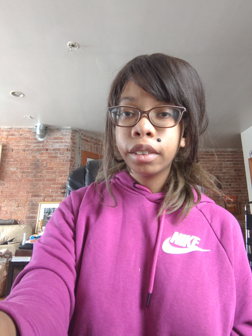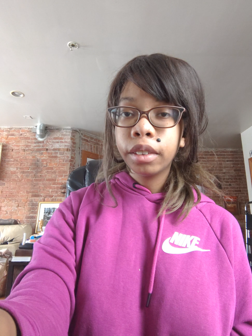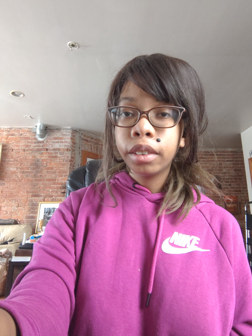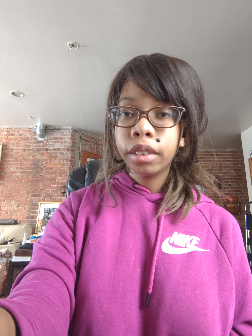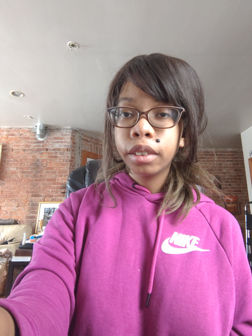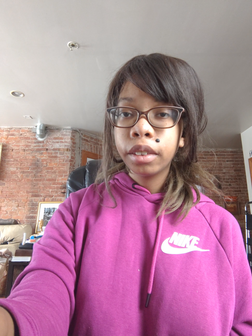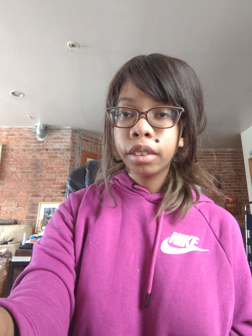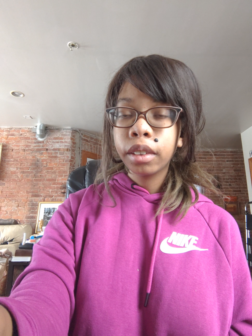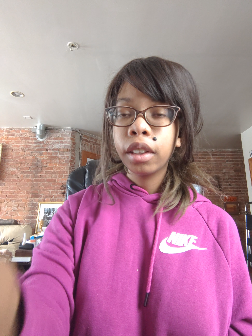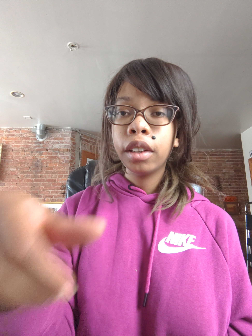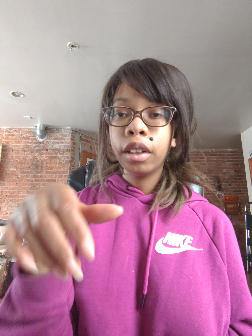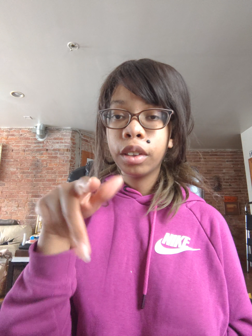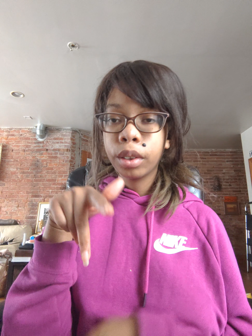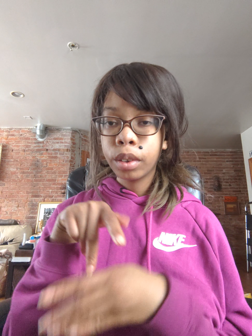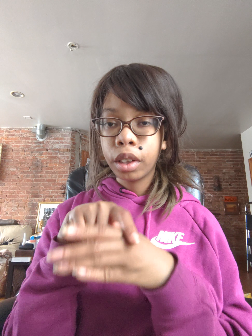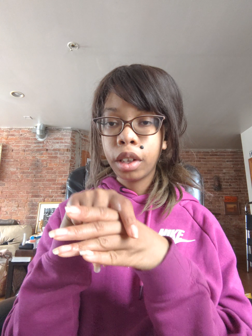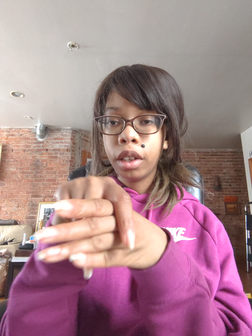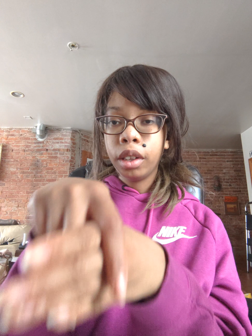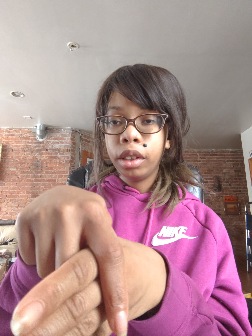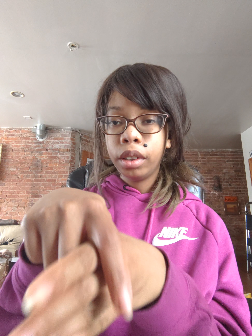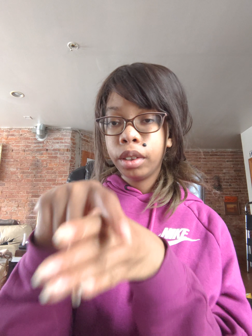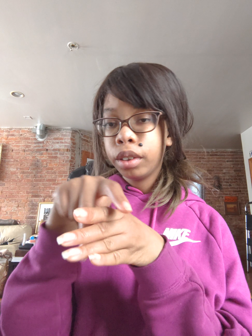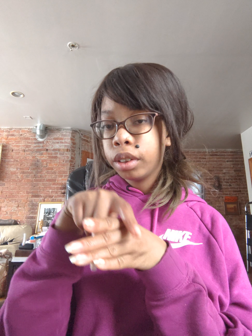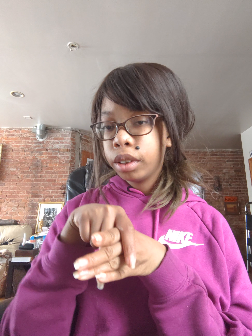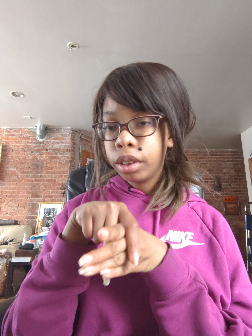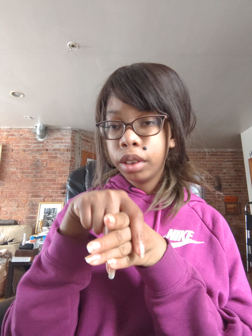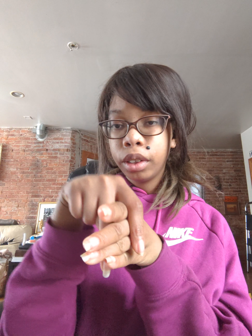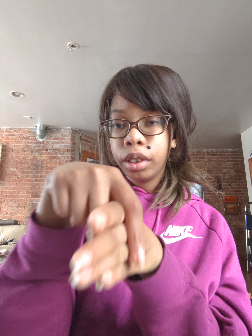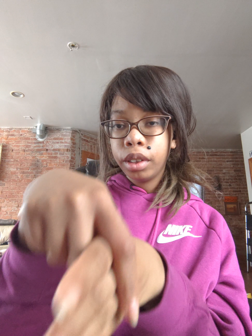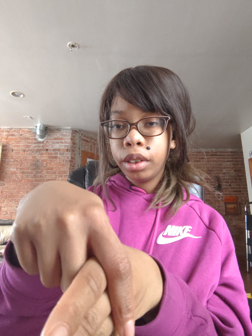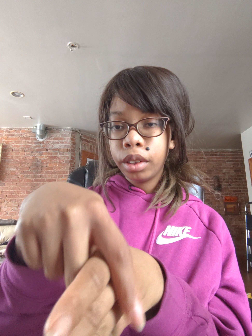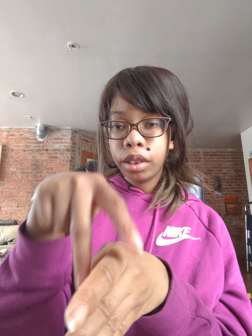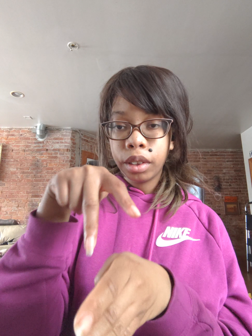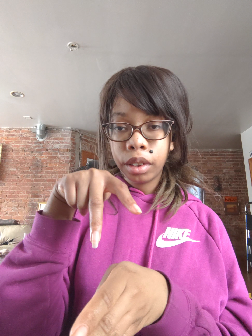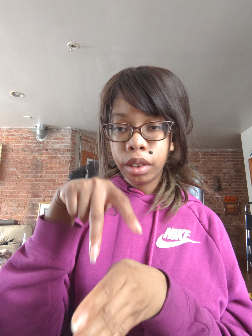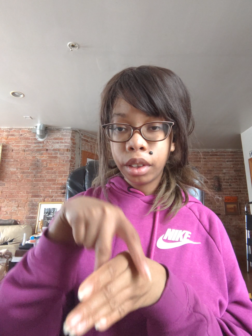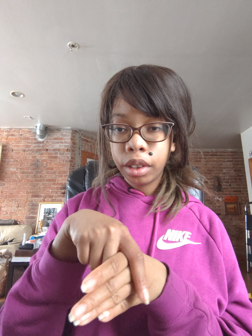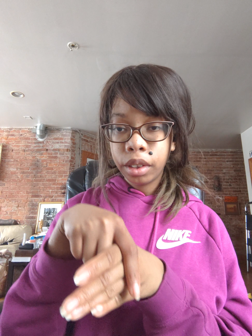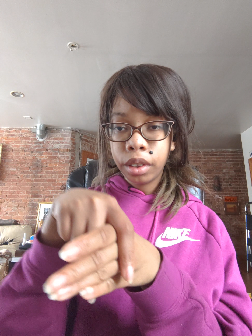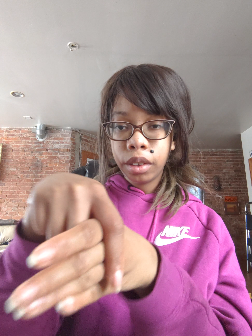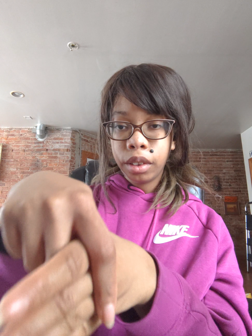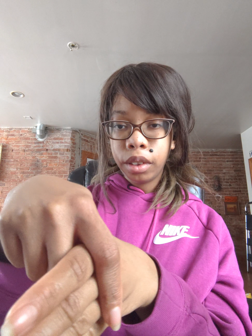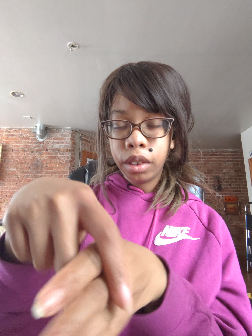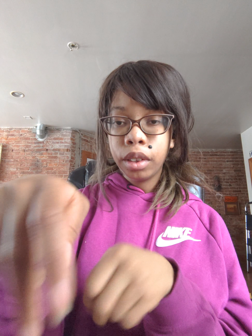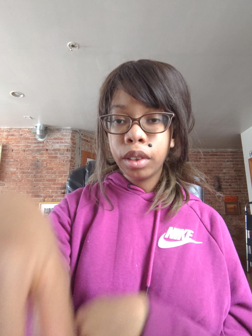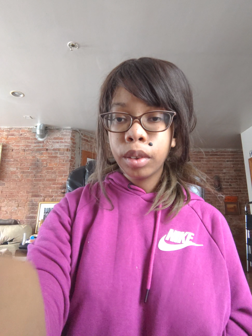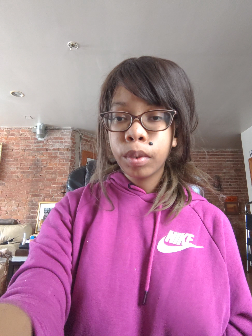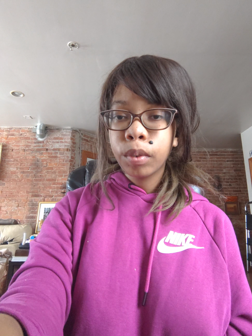ride